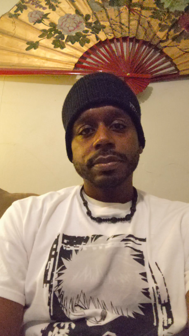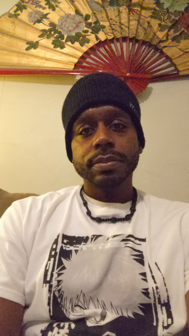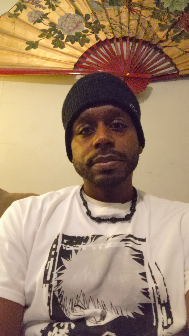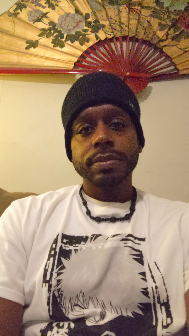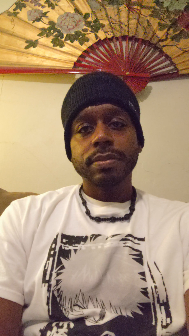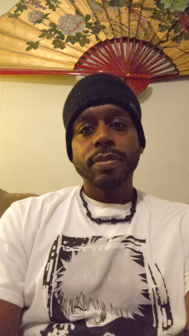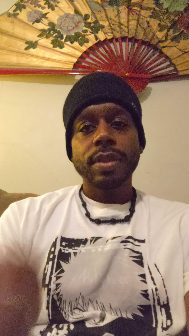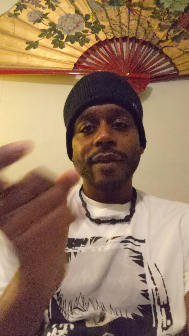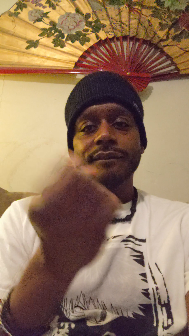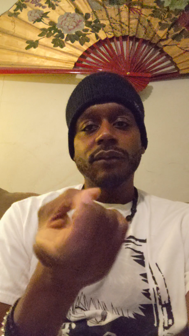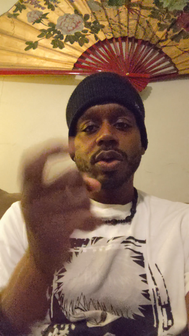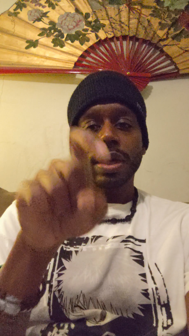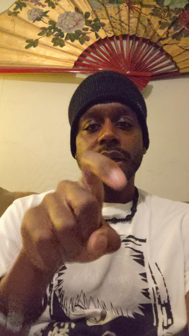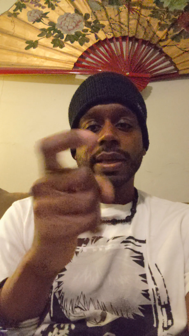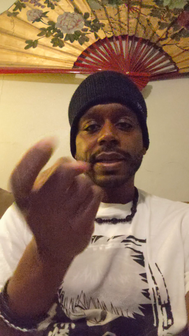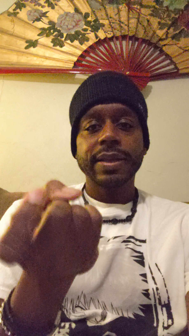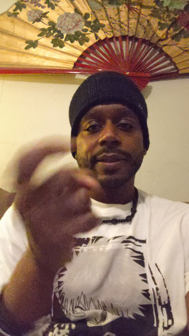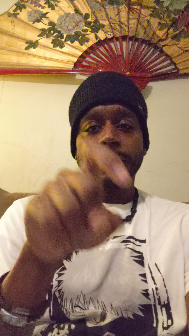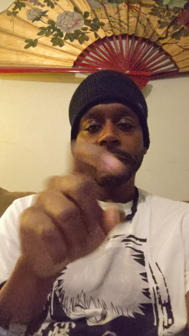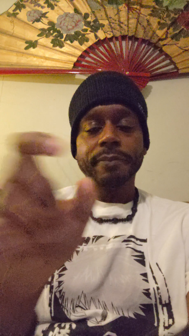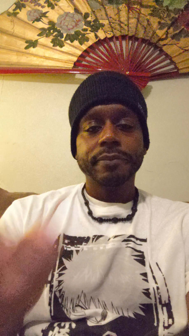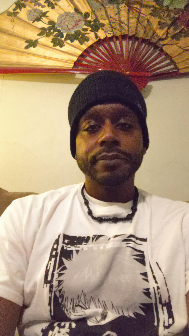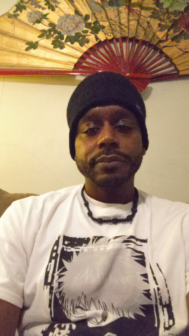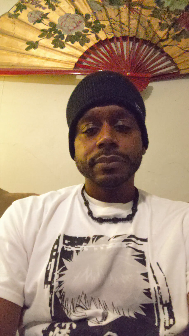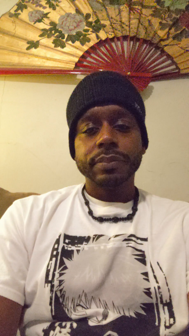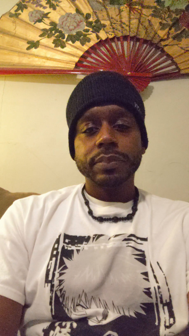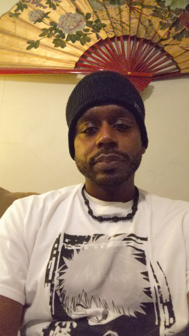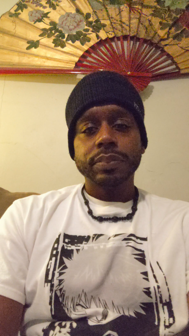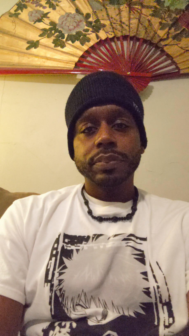friend